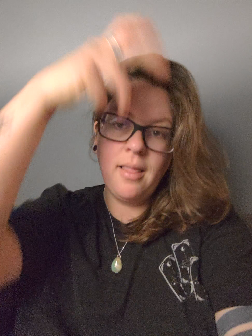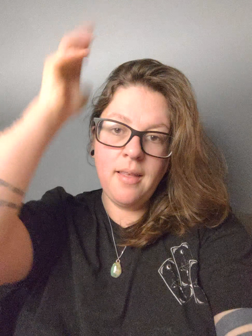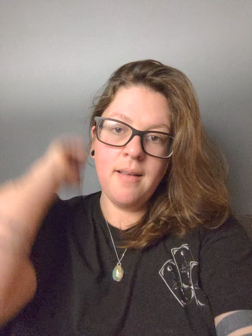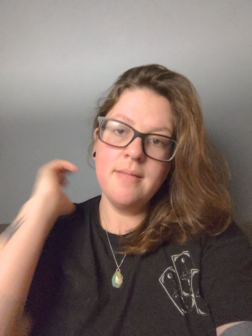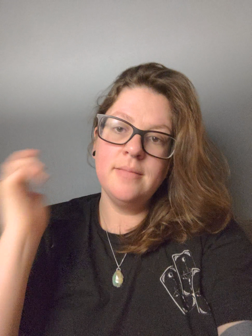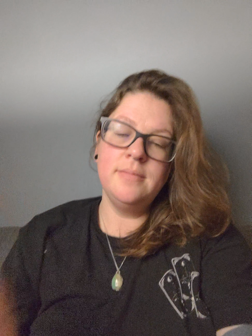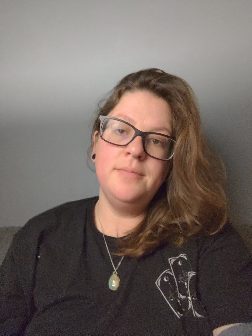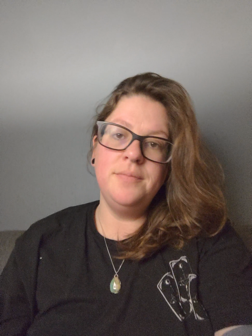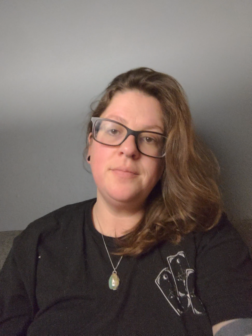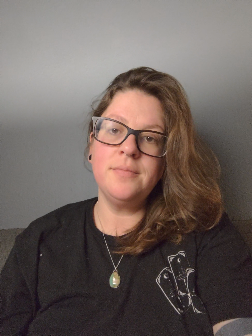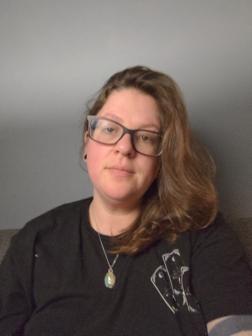lion